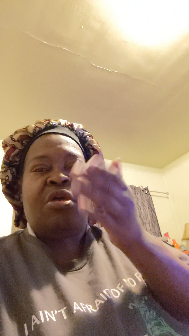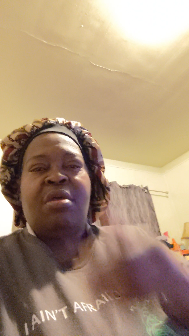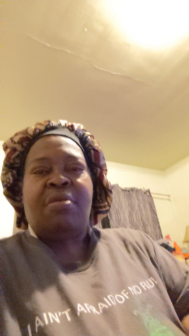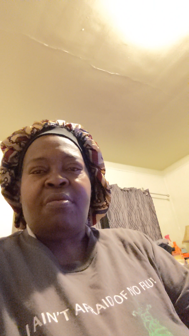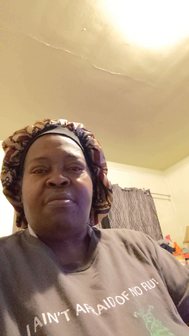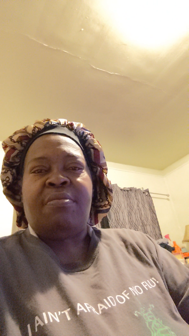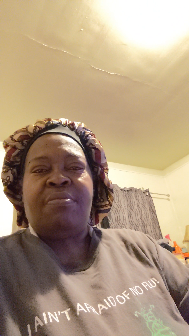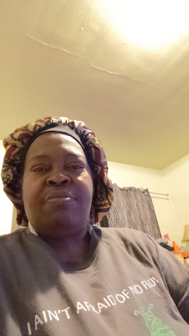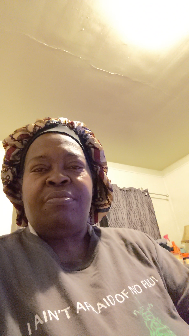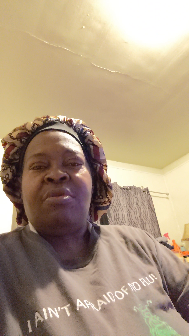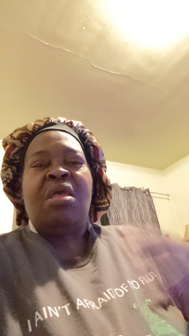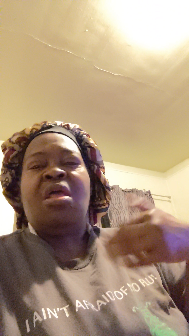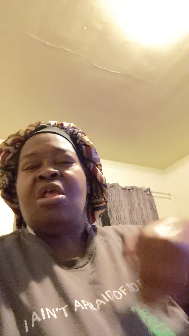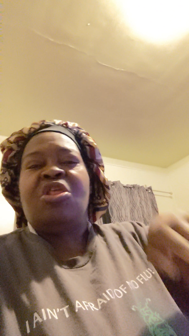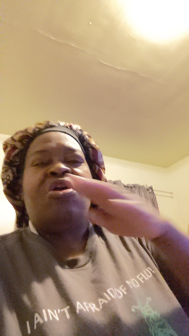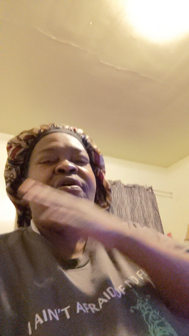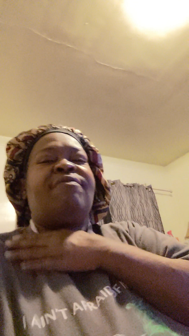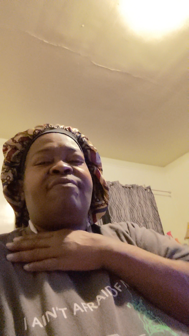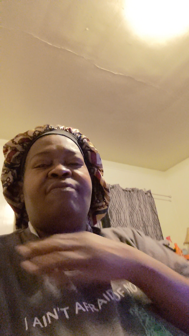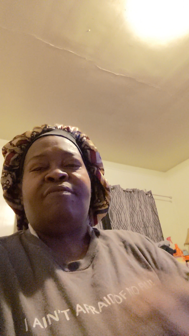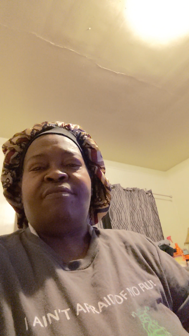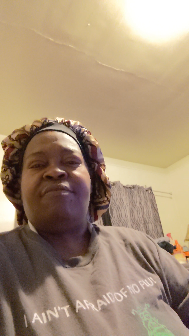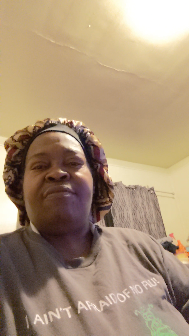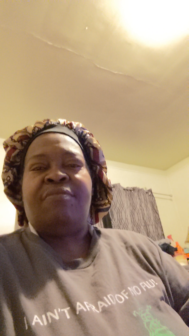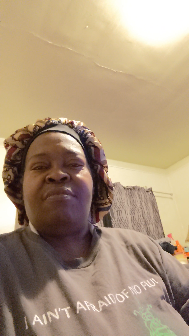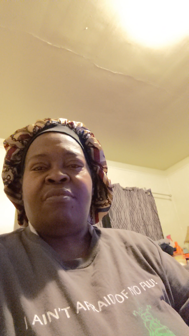scarf